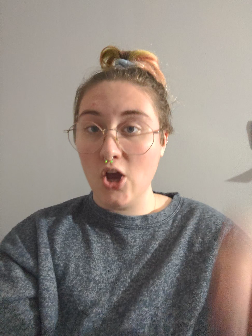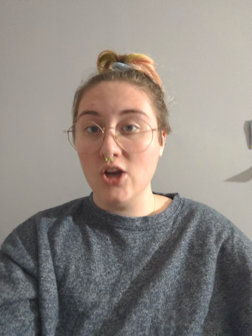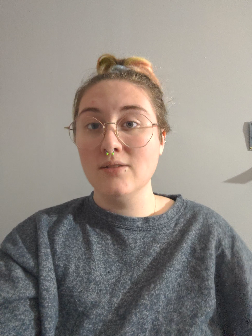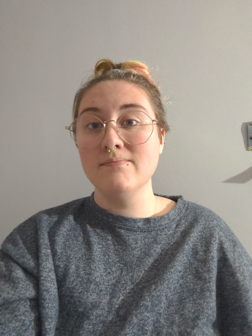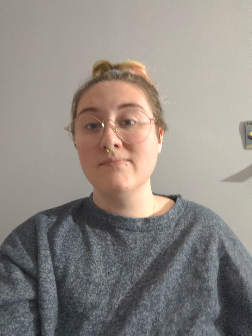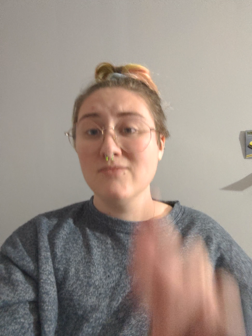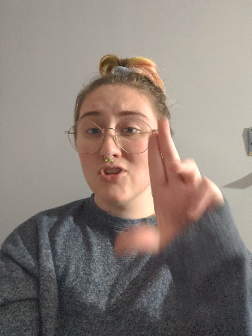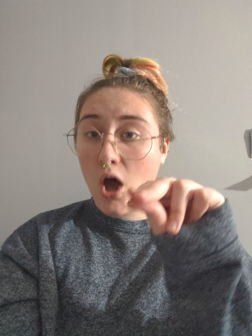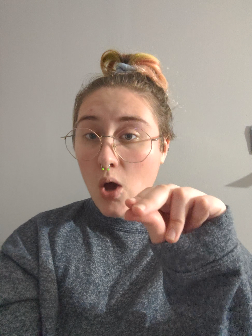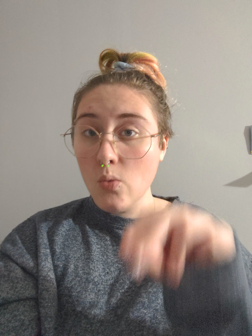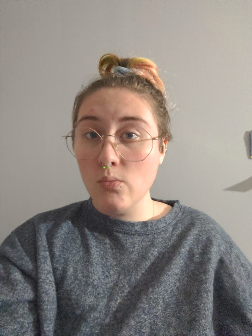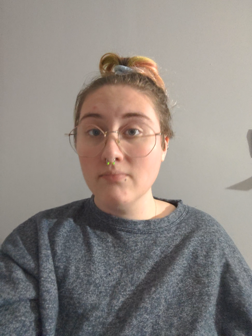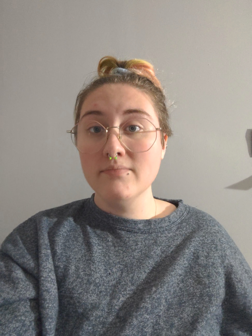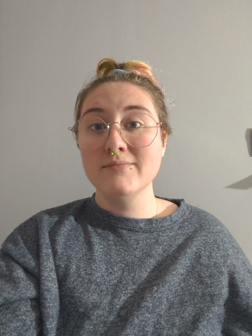no